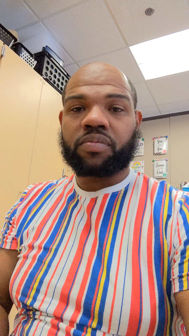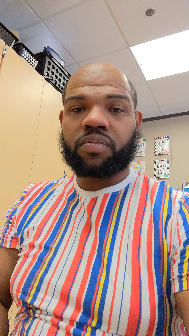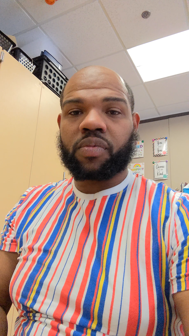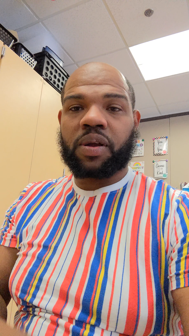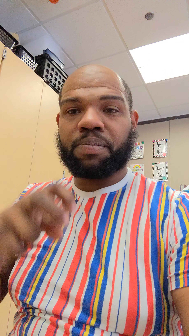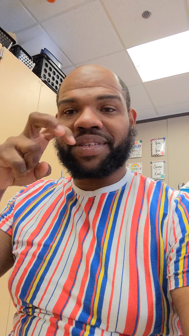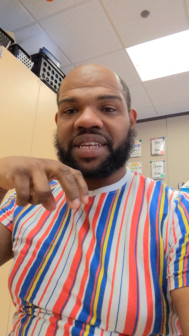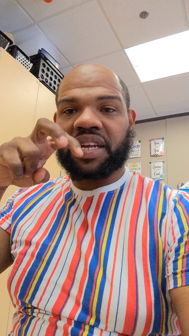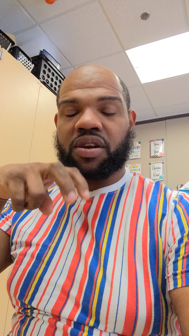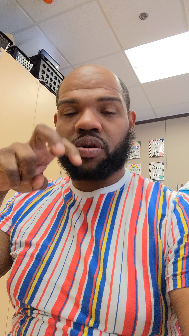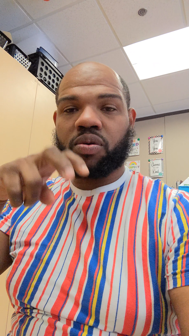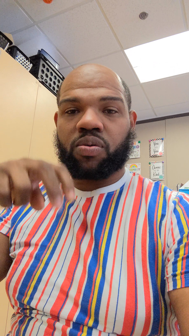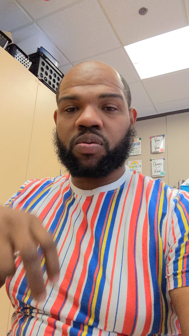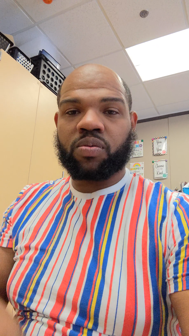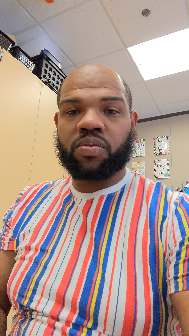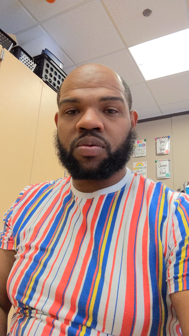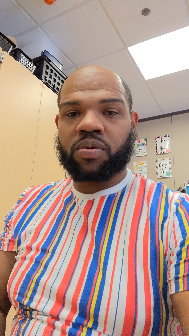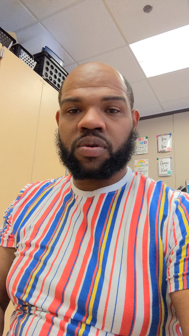potato